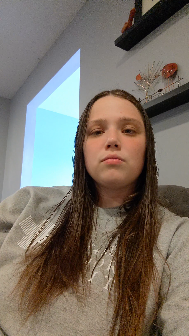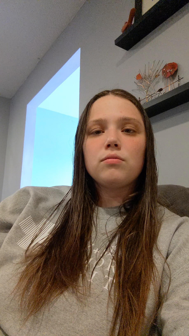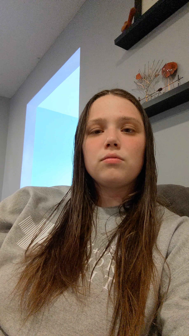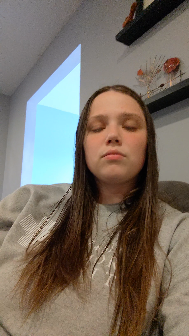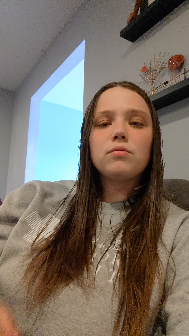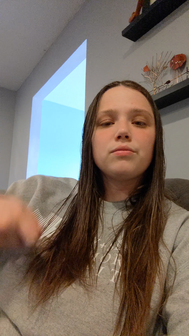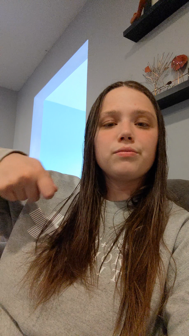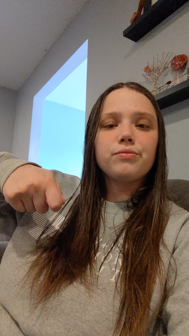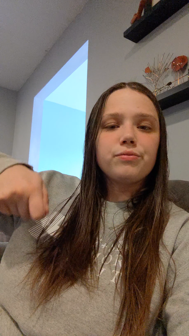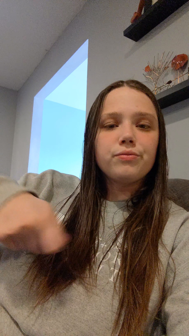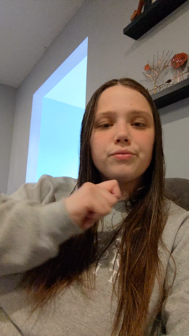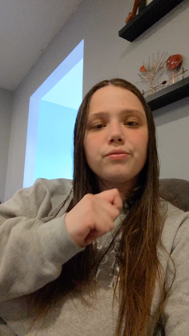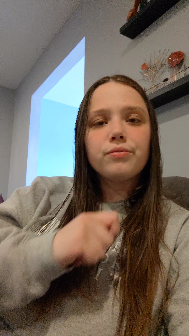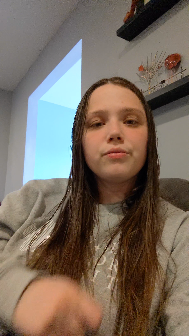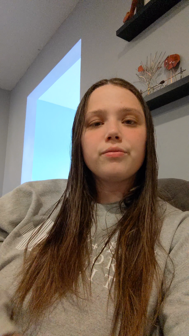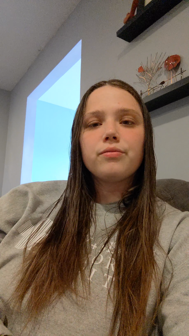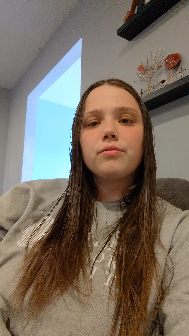shovel